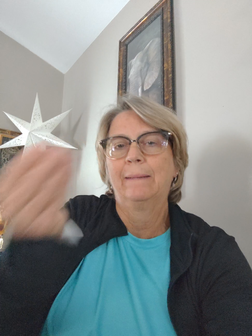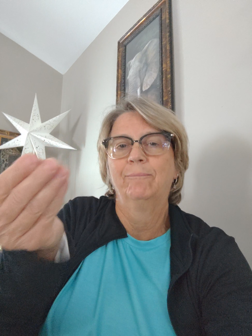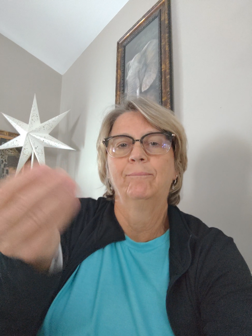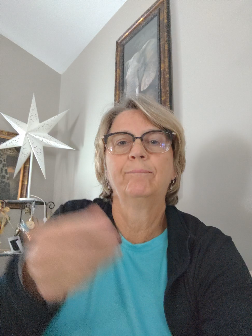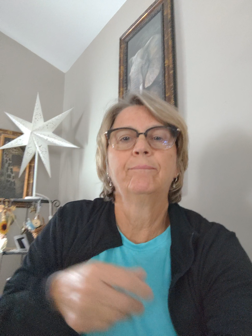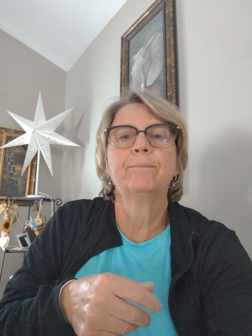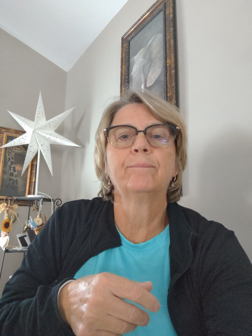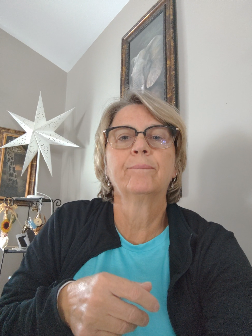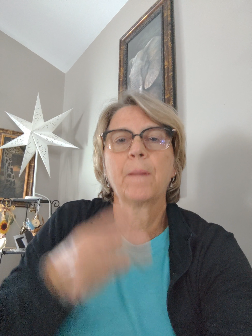give